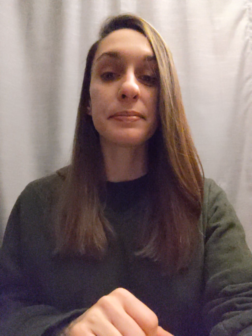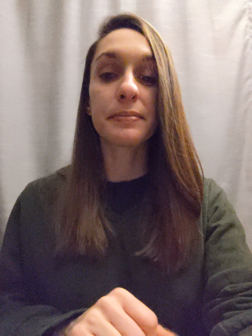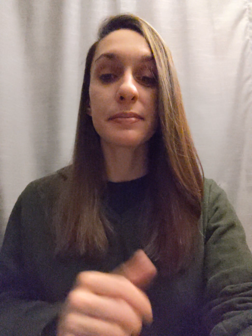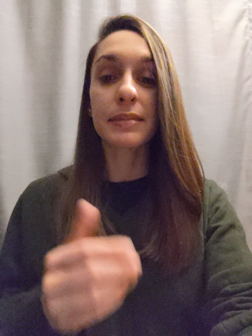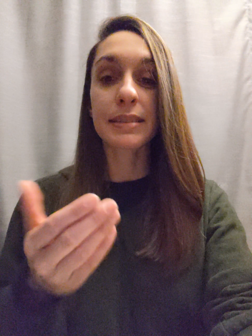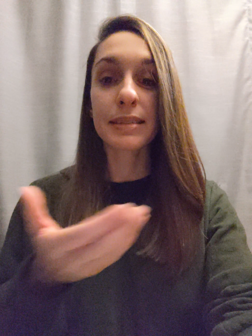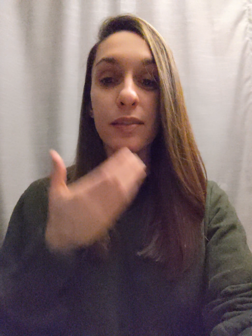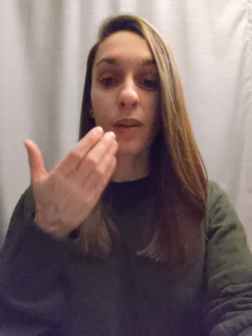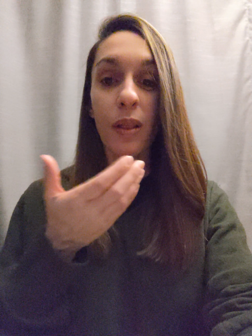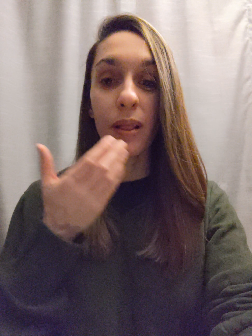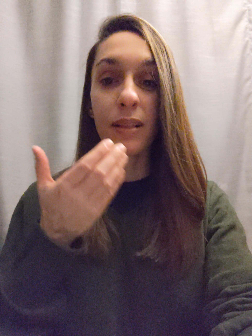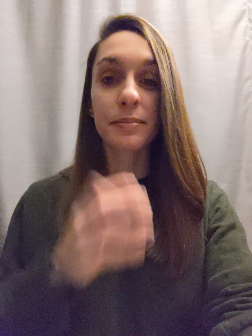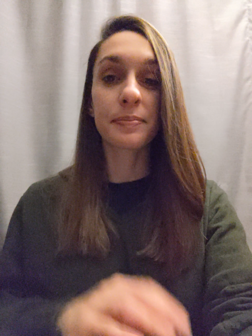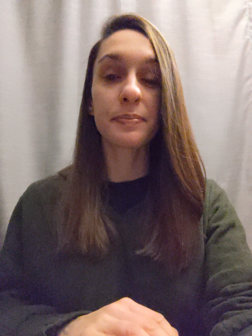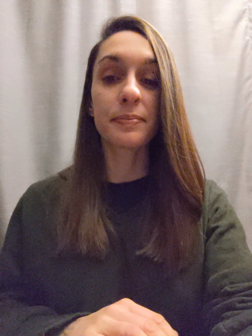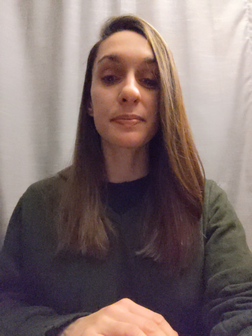cereal